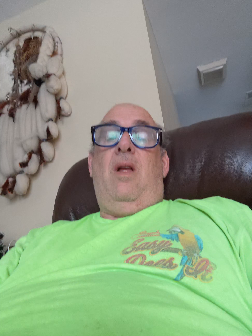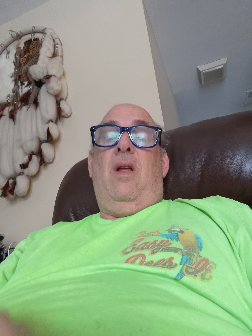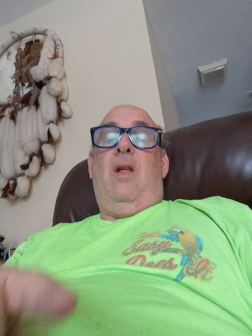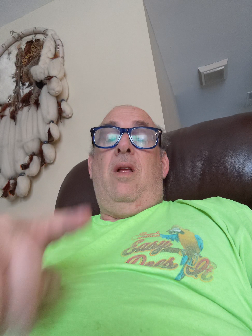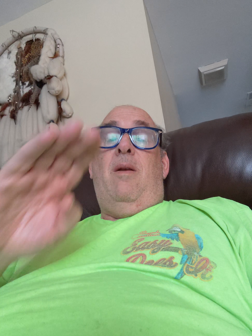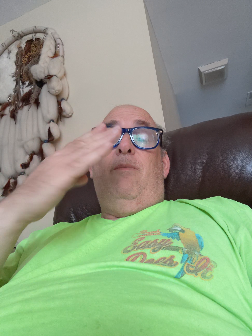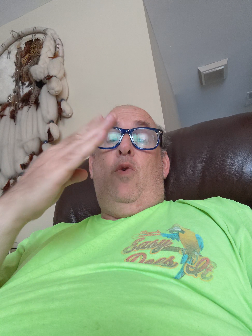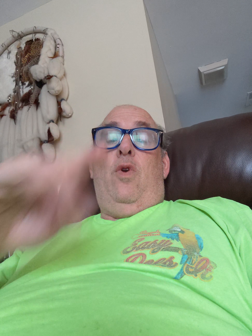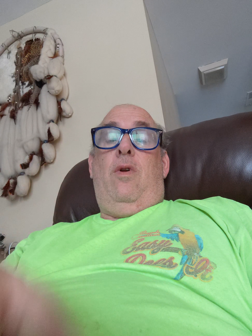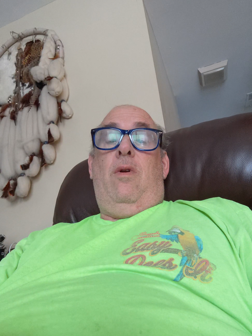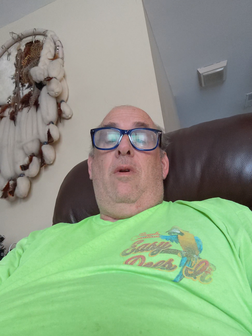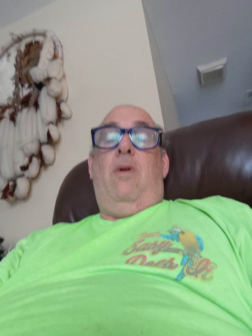blue